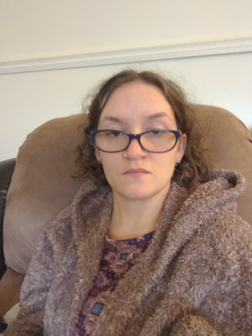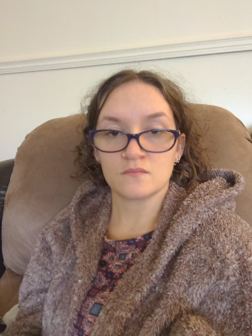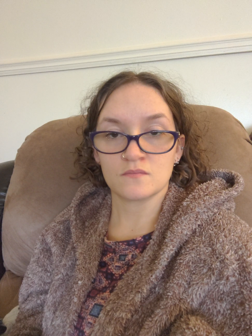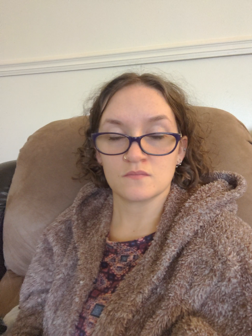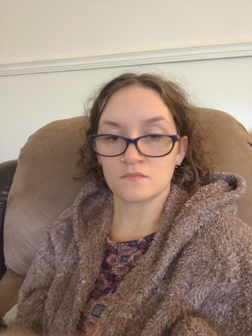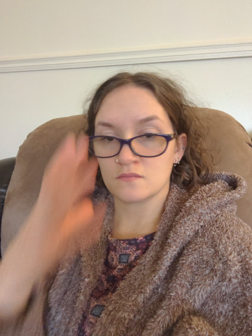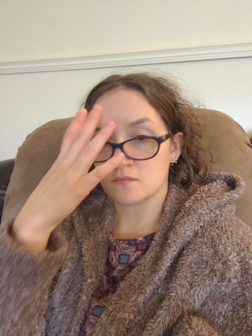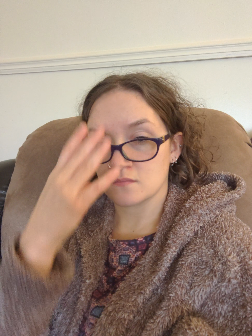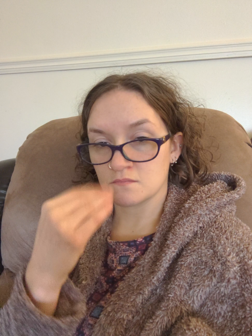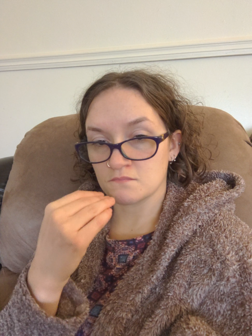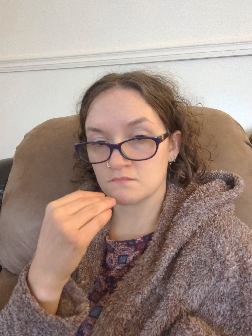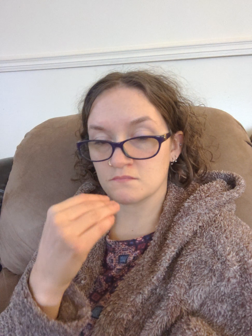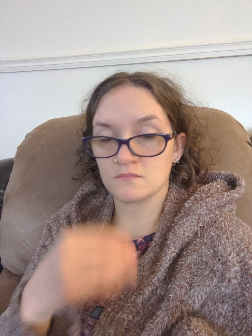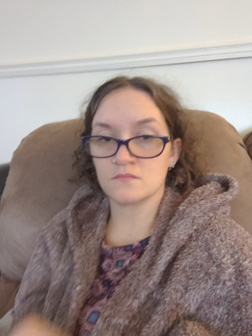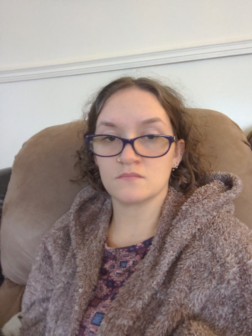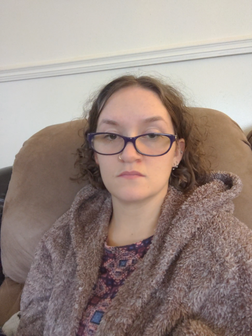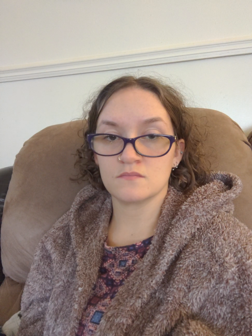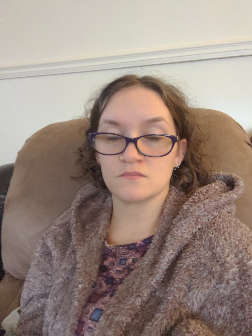sleep